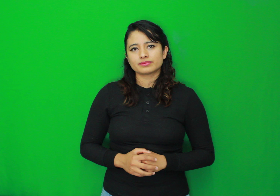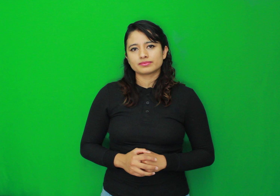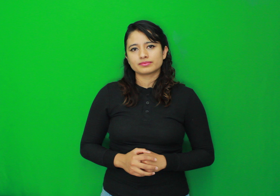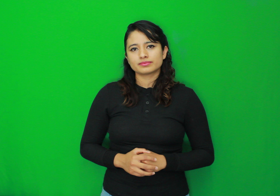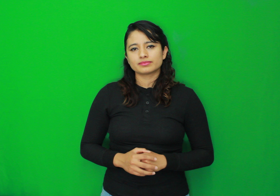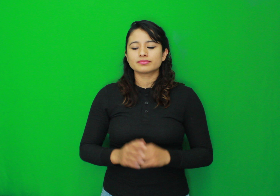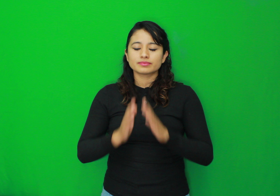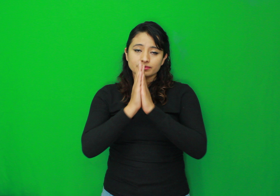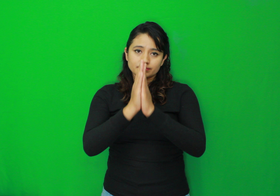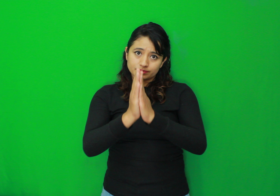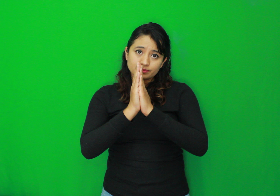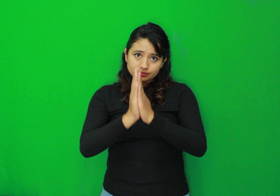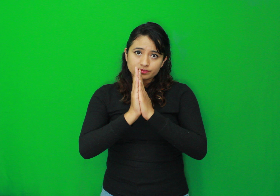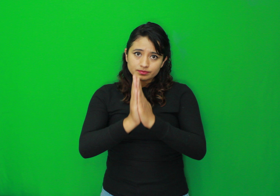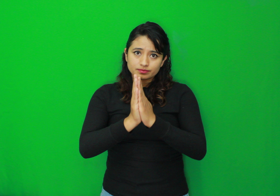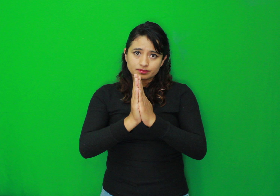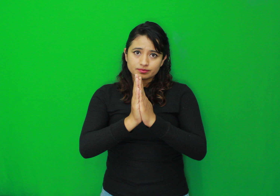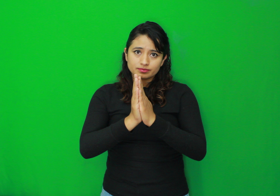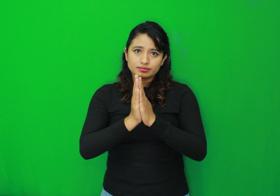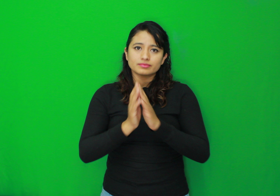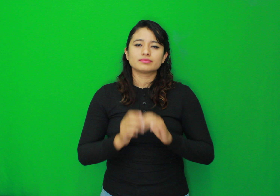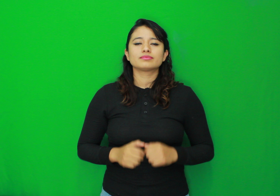por favor